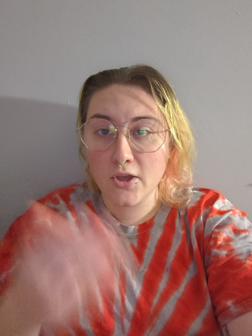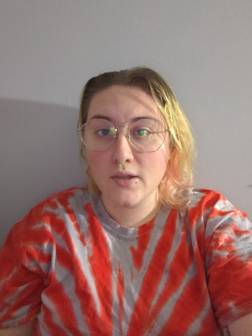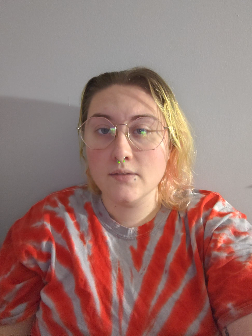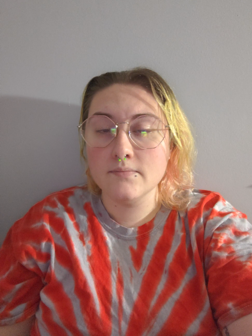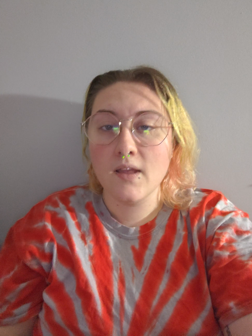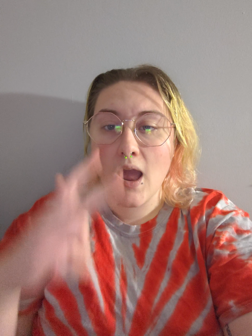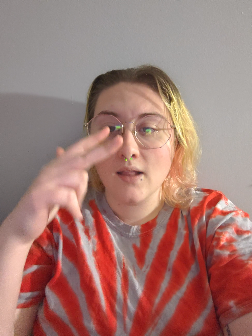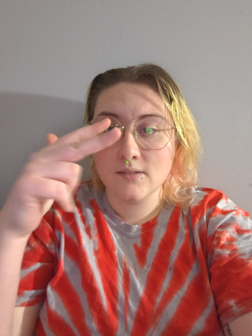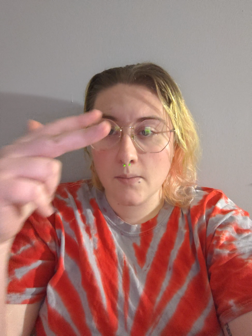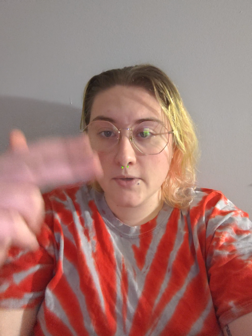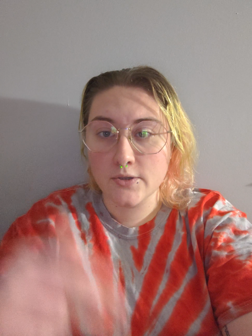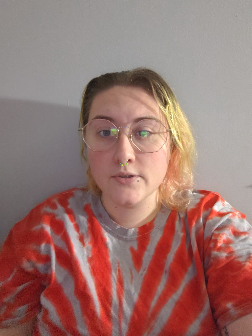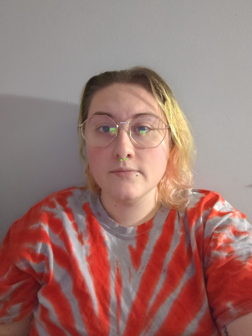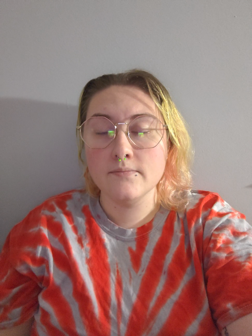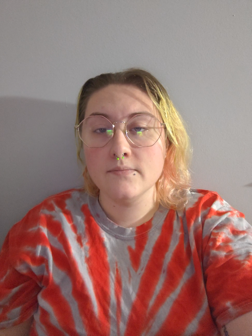helicopter